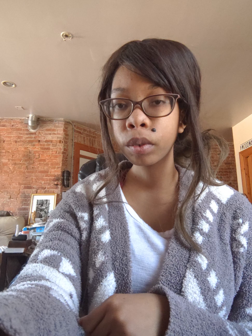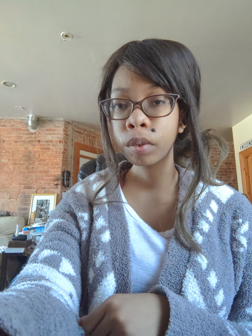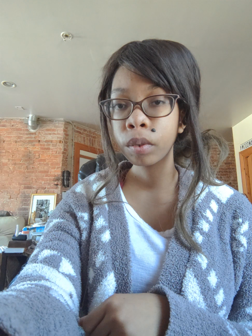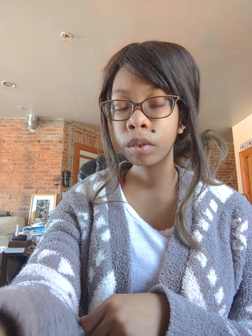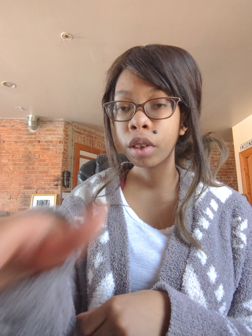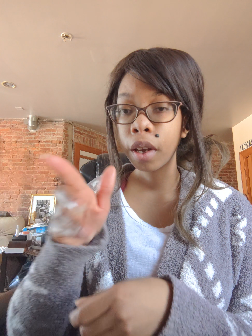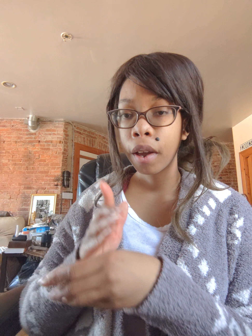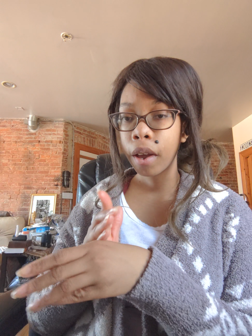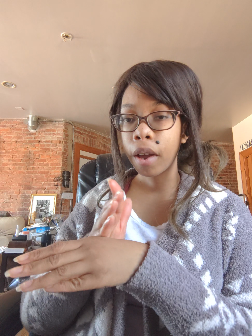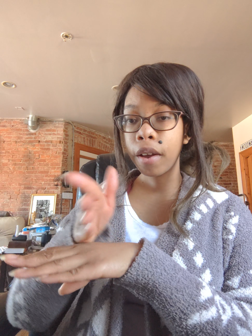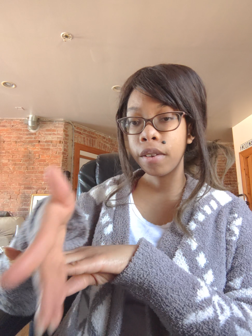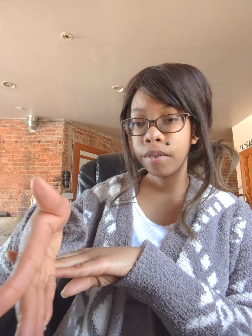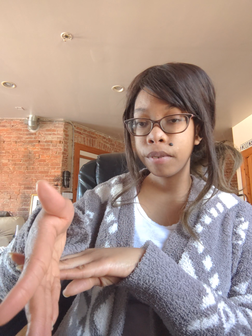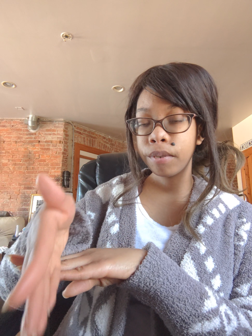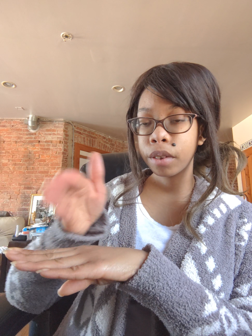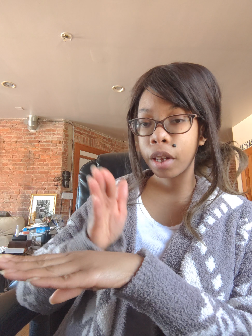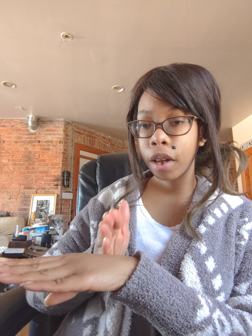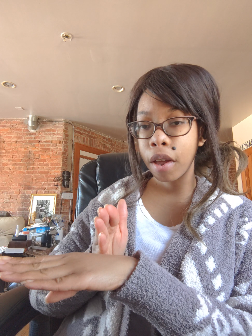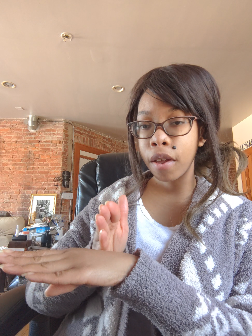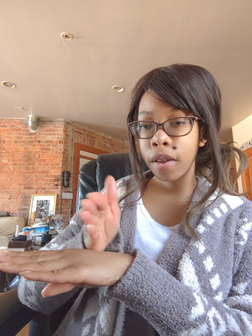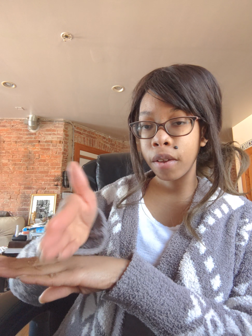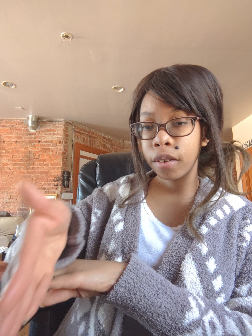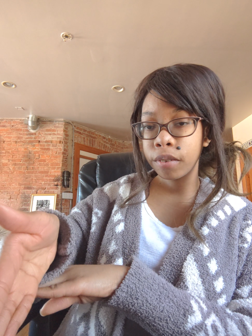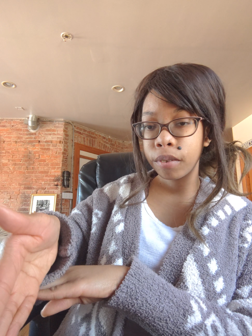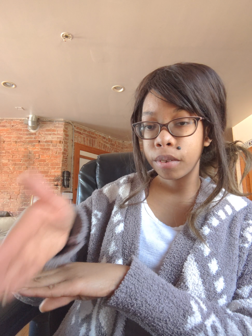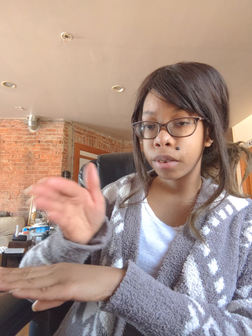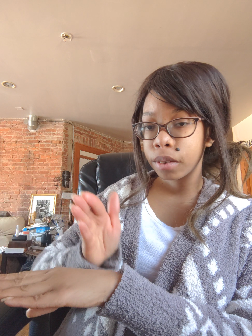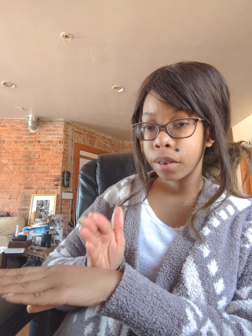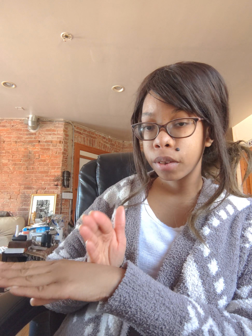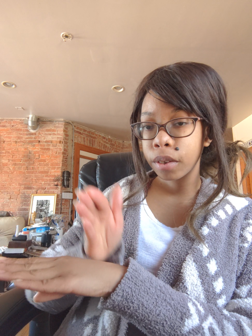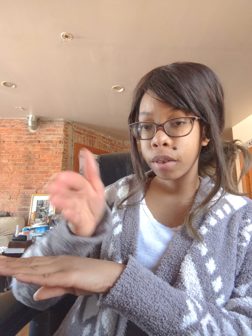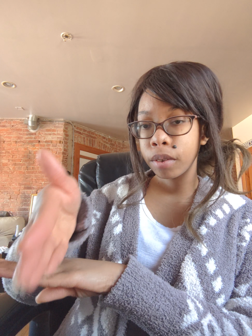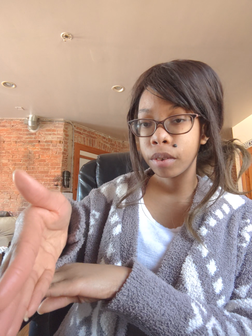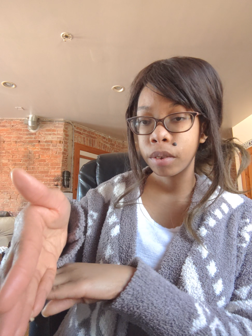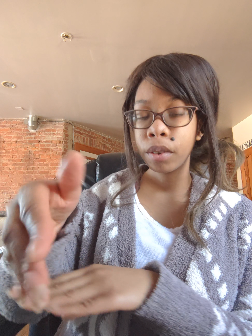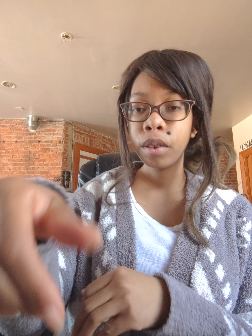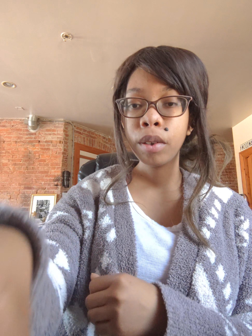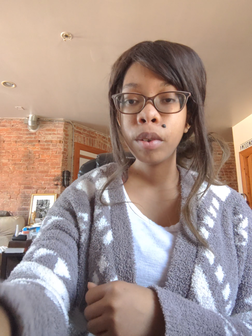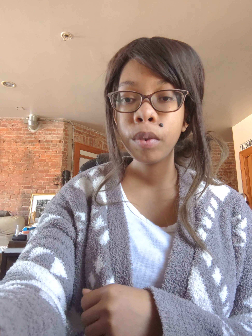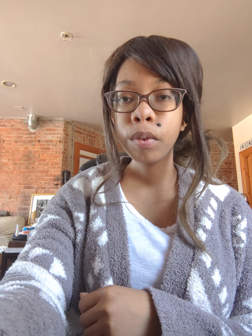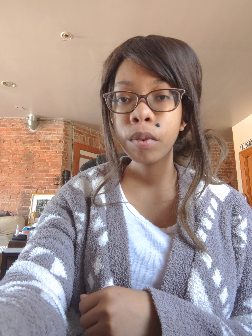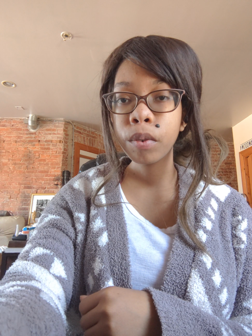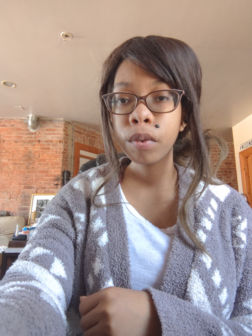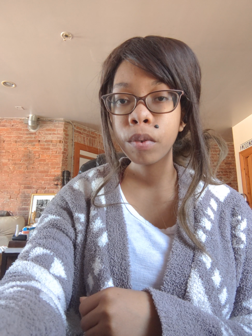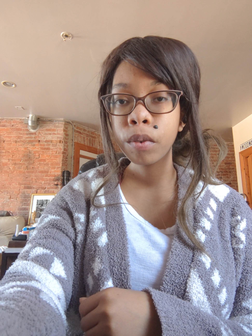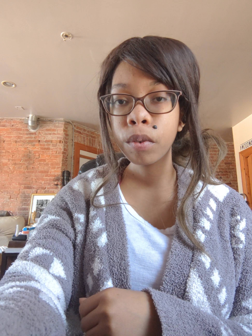after